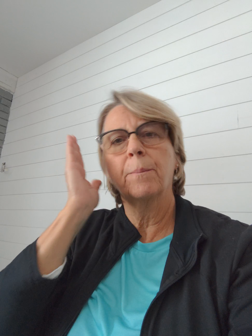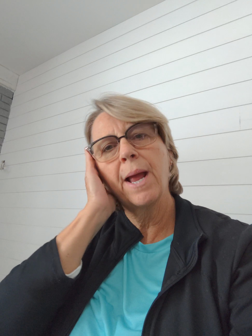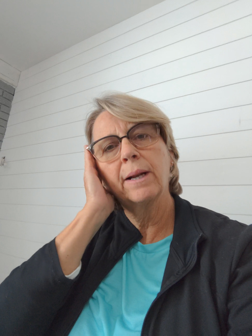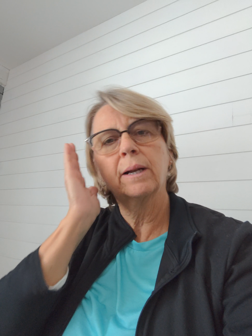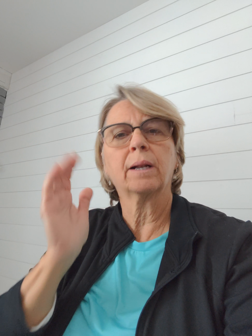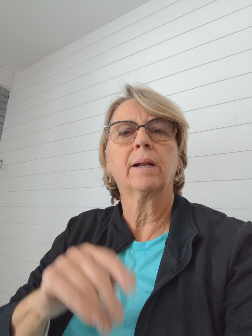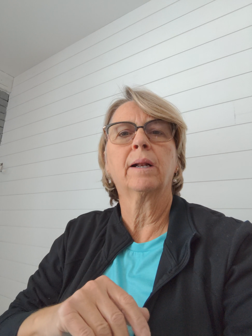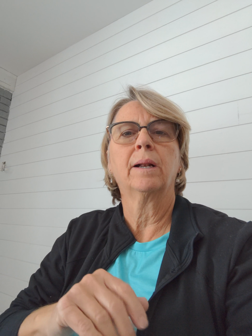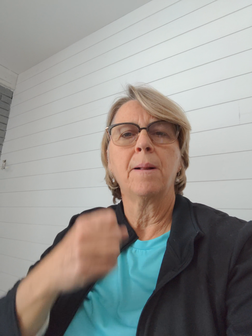bed